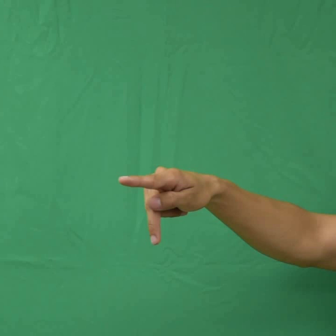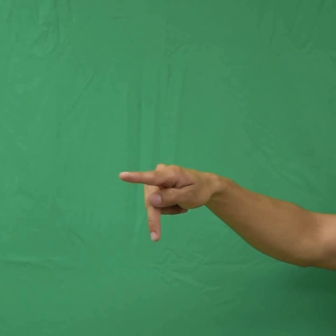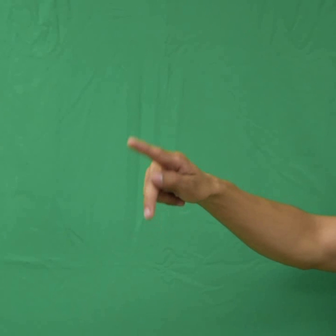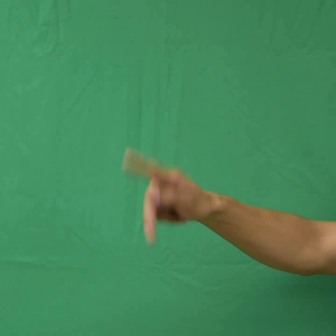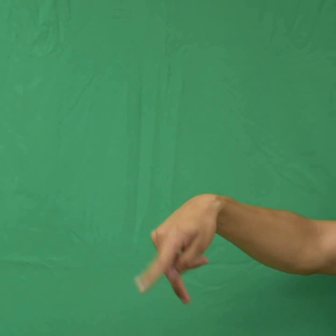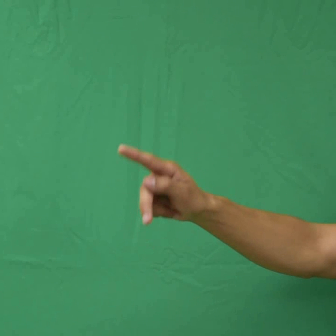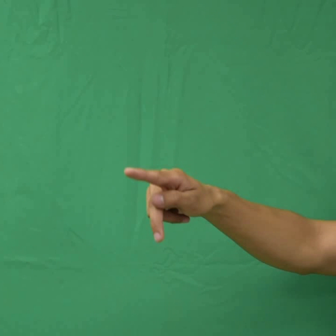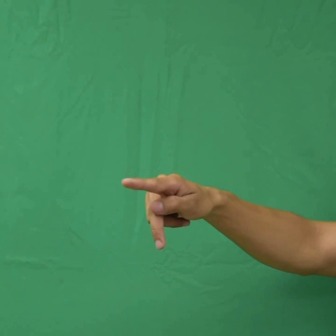K